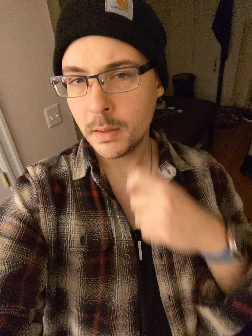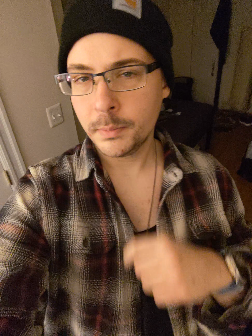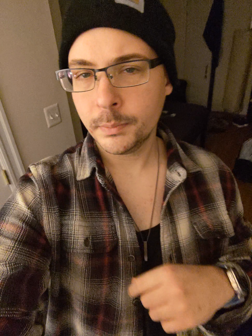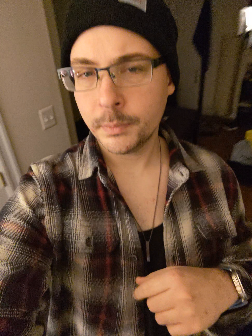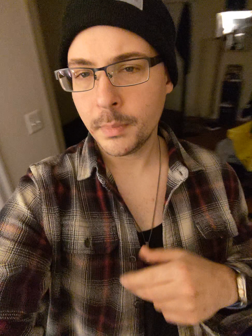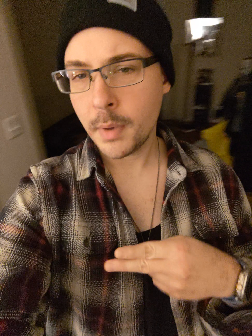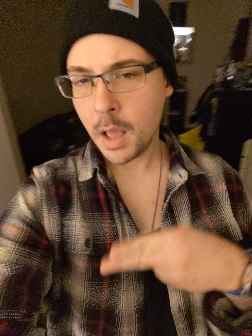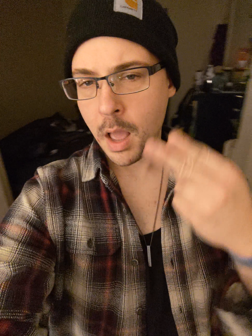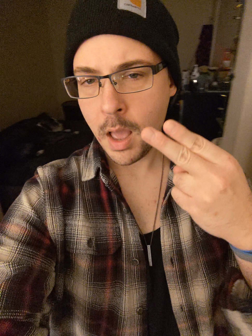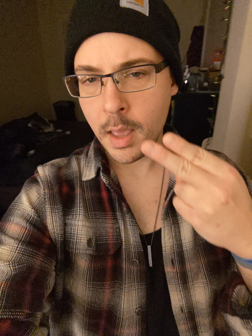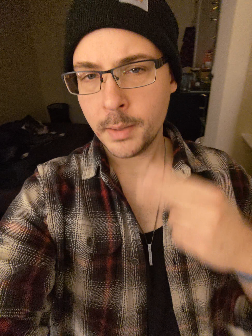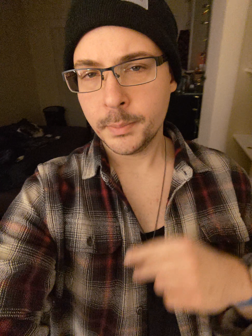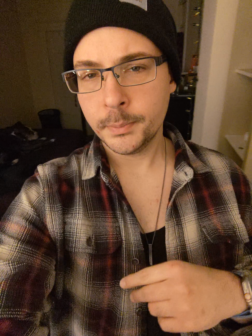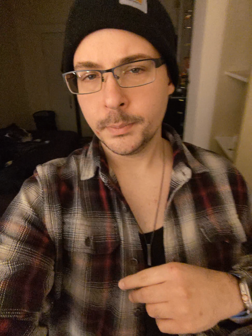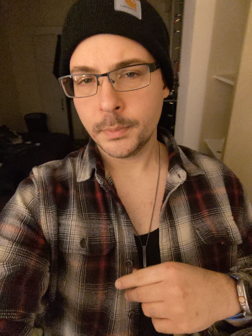high